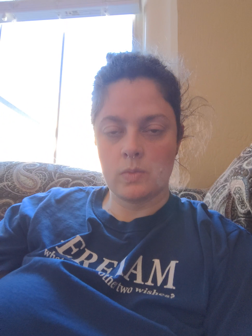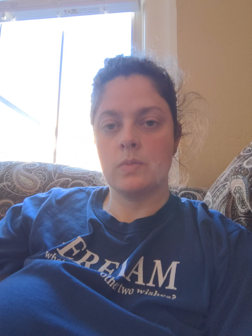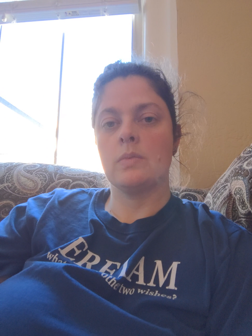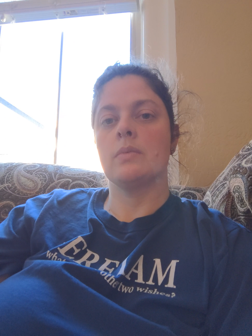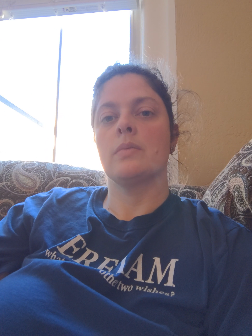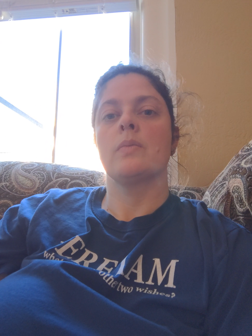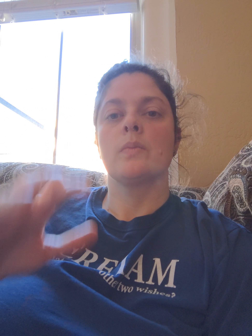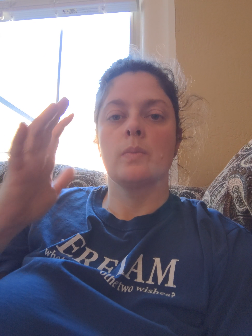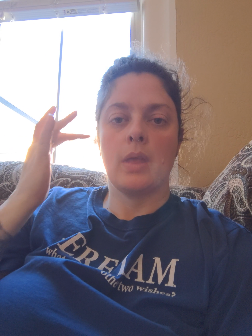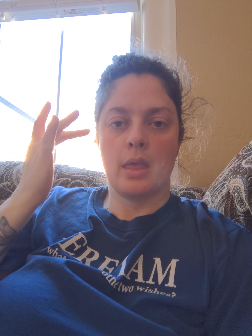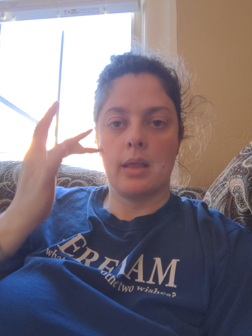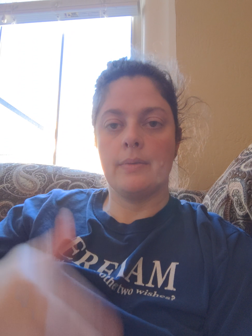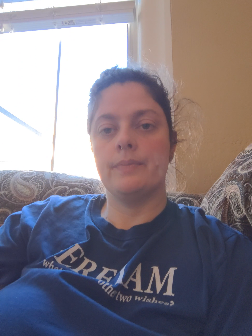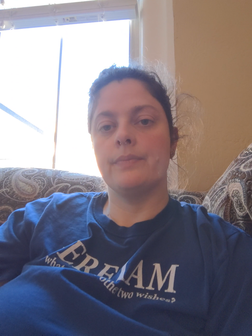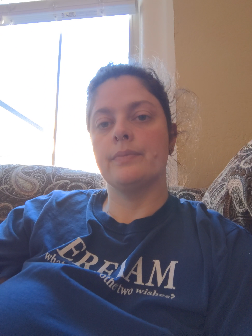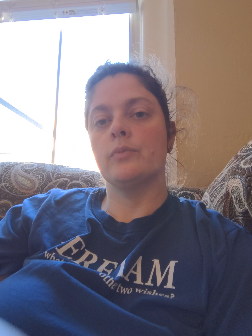why